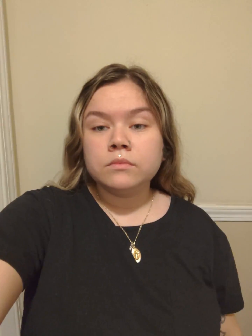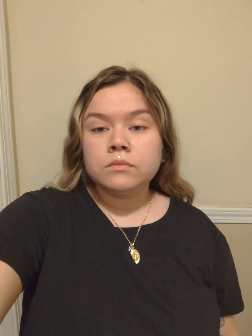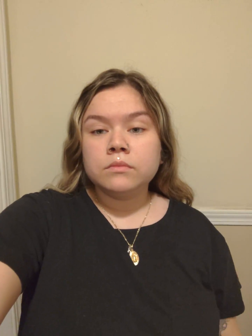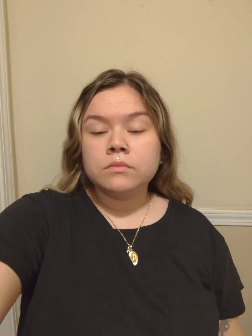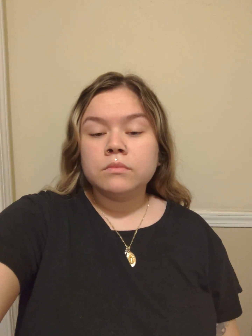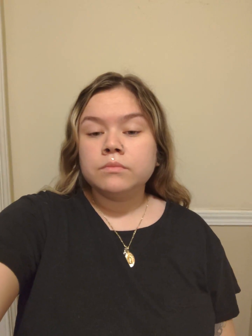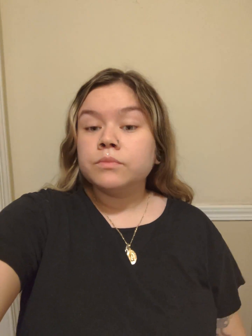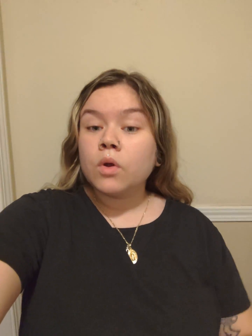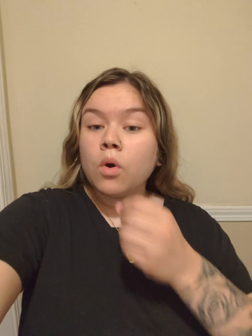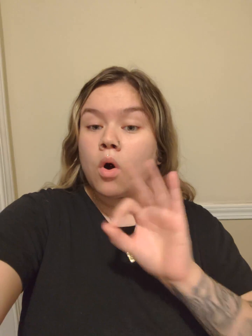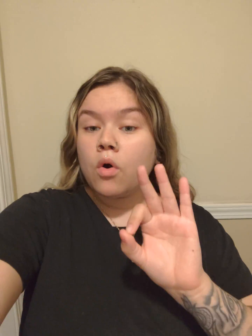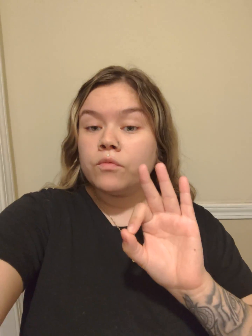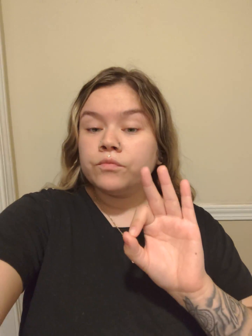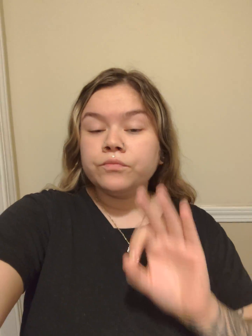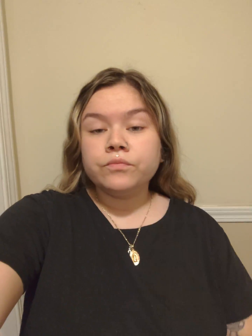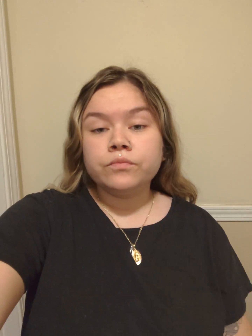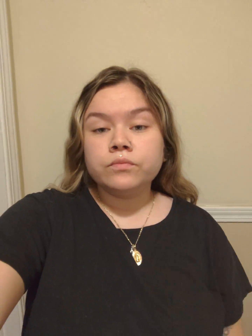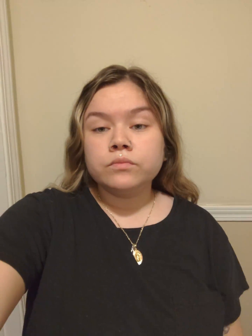of